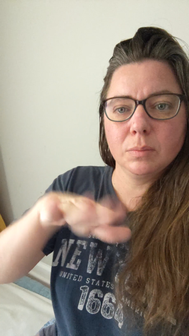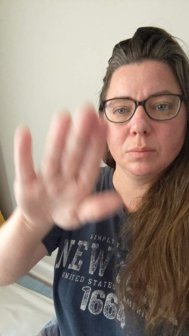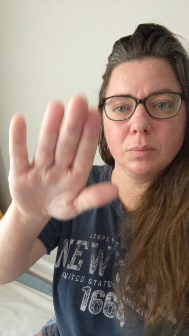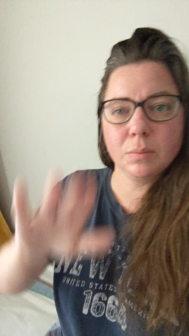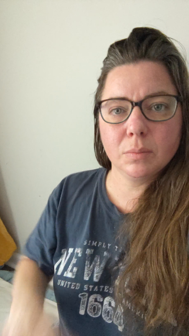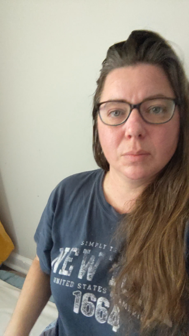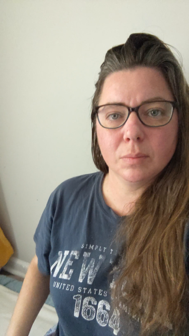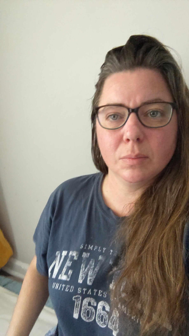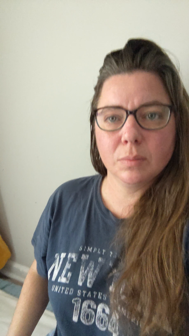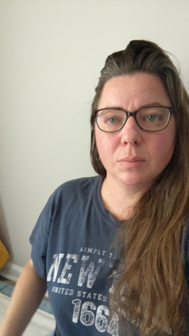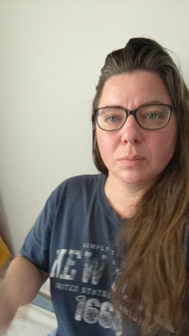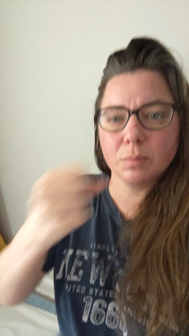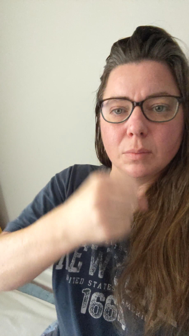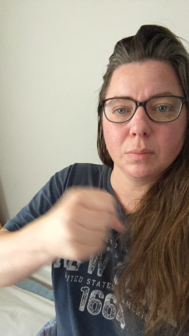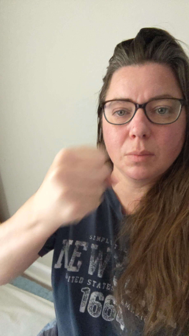coffee